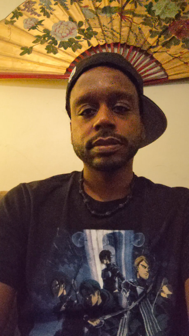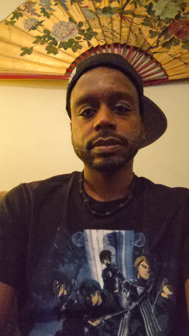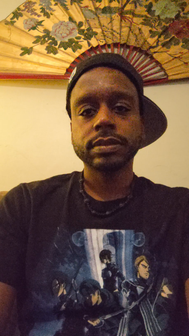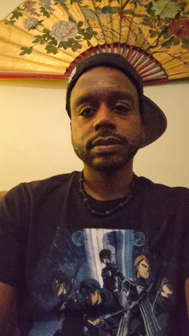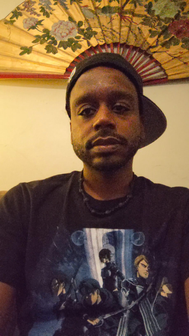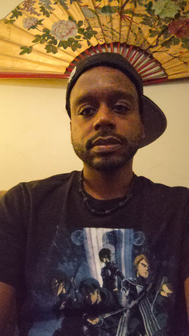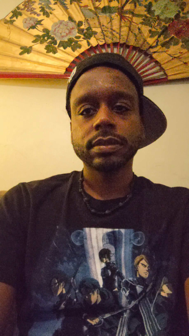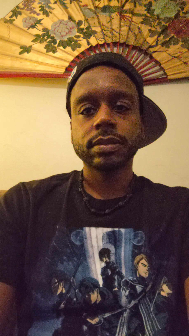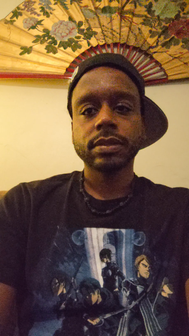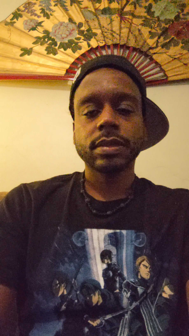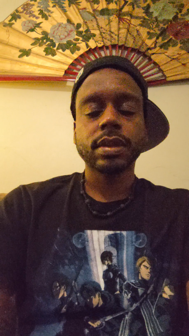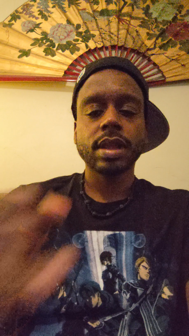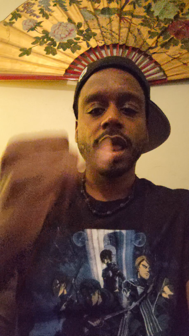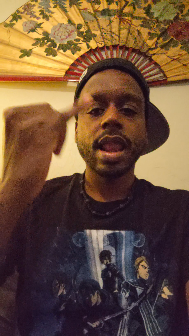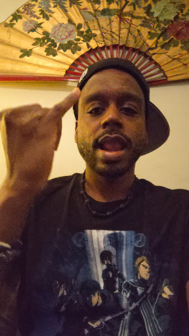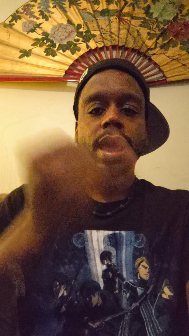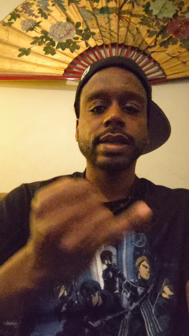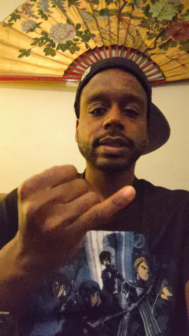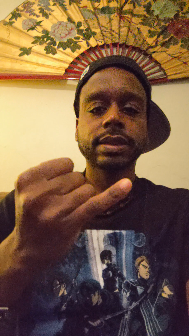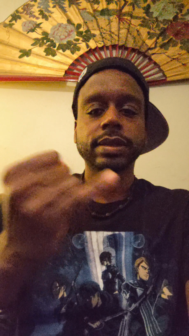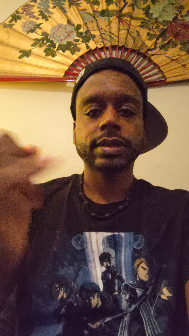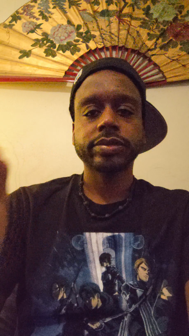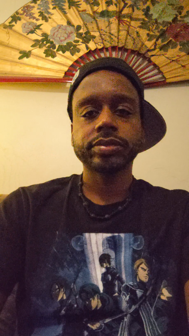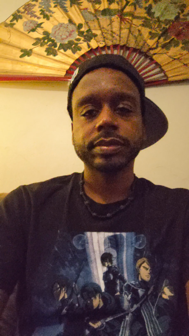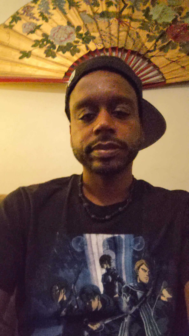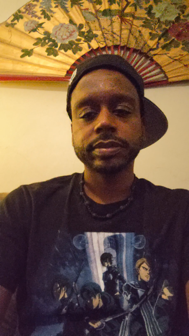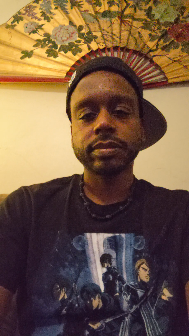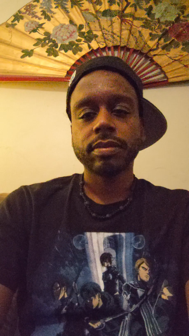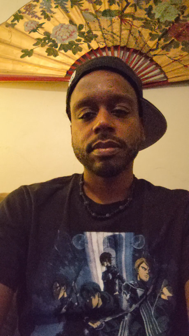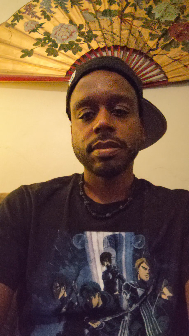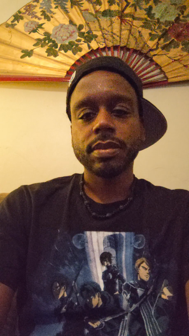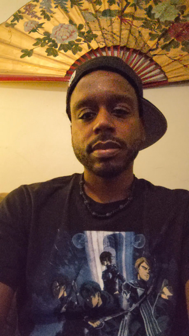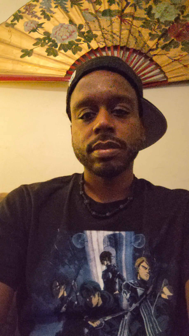last